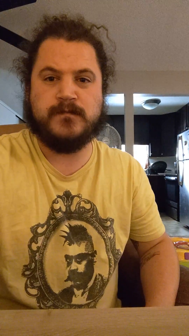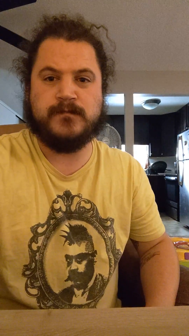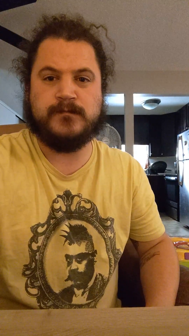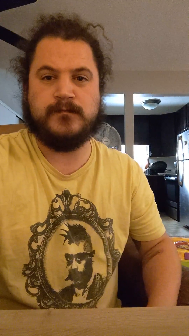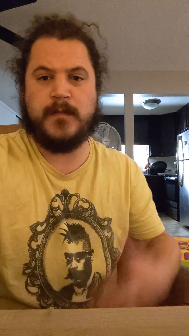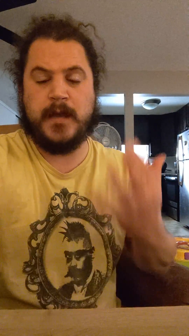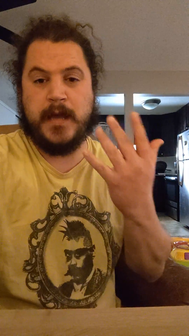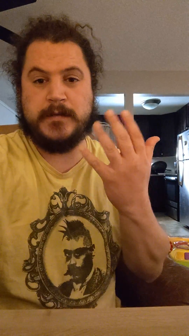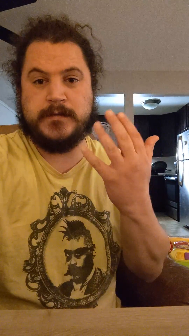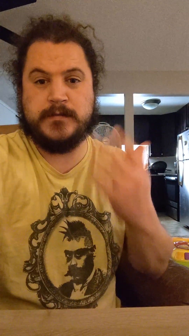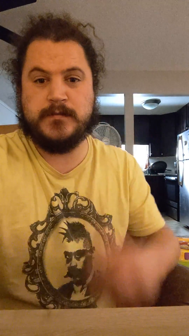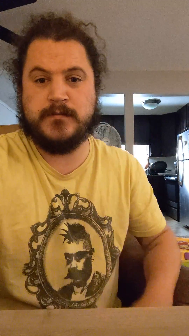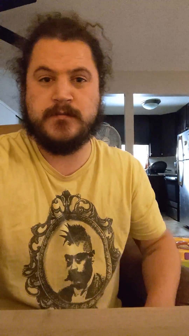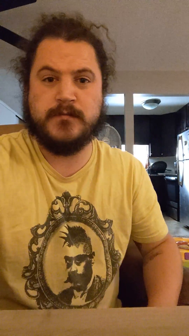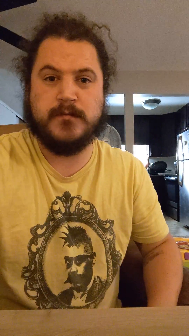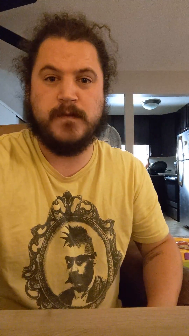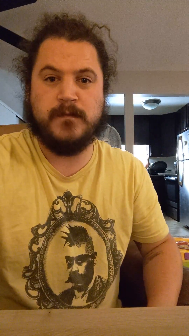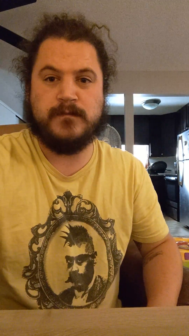hand